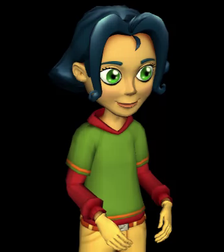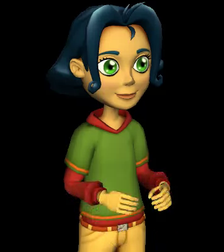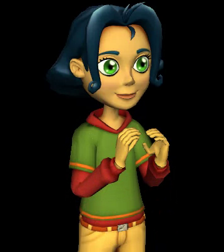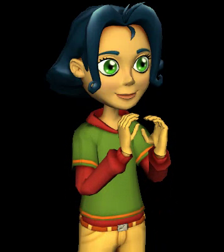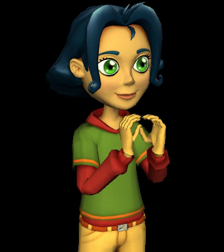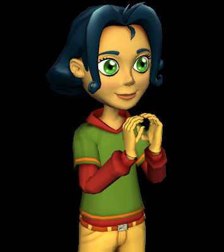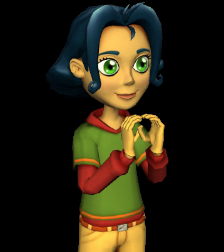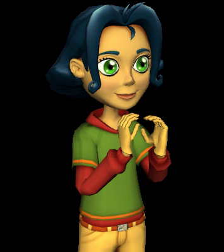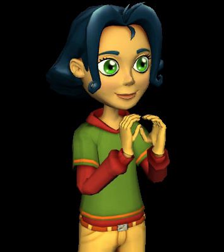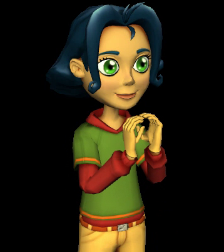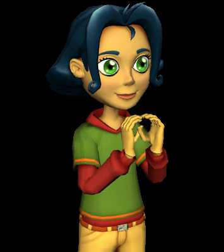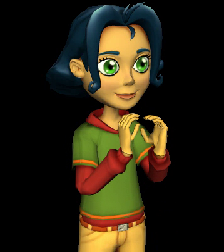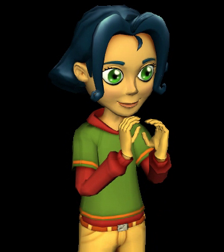فهم